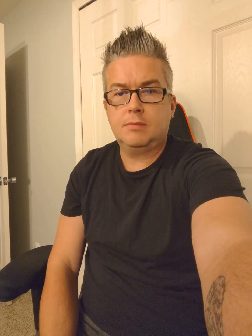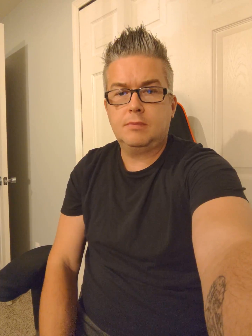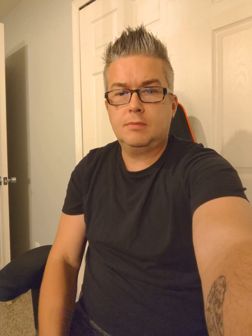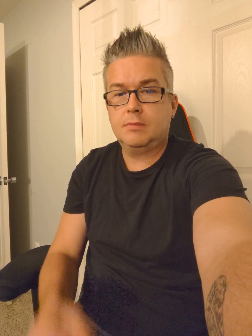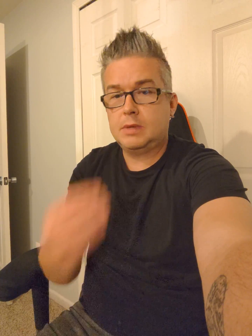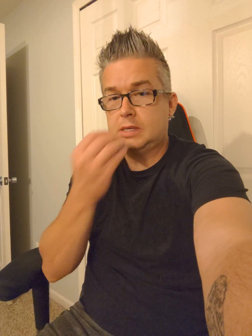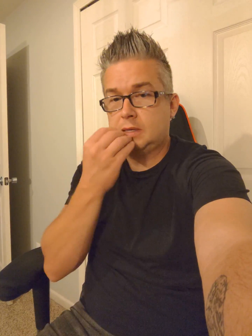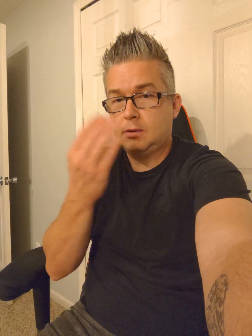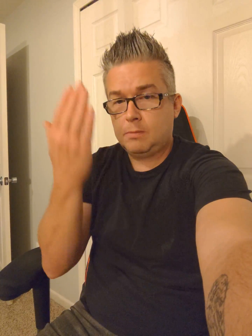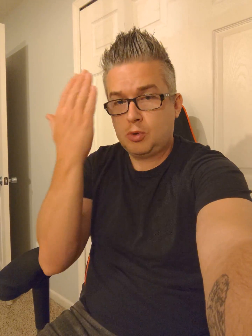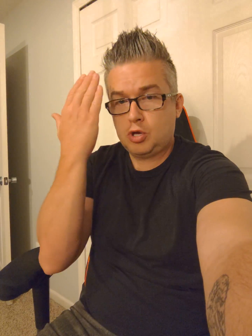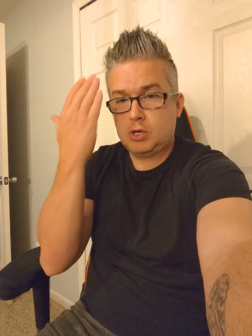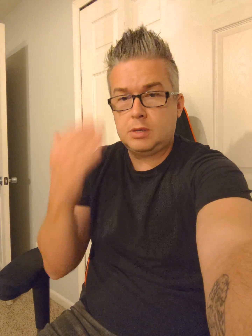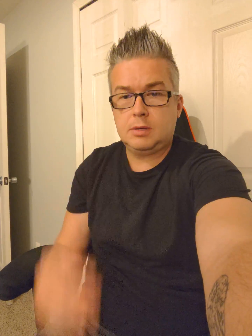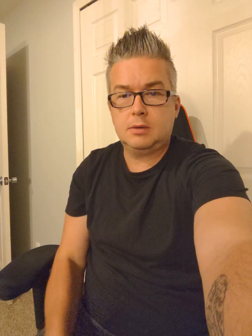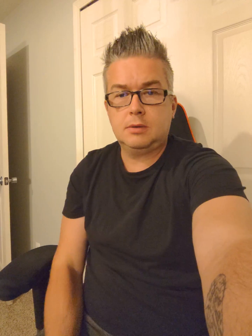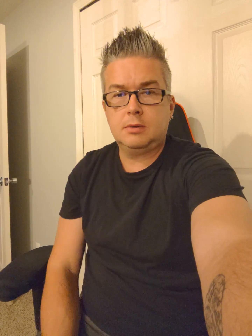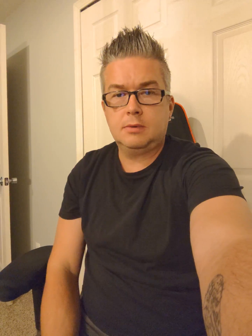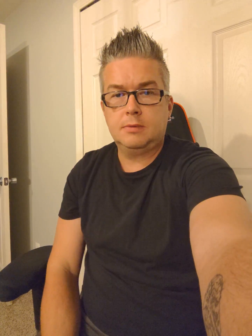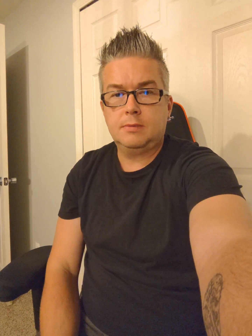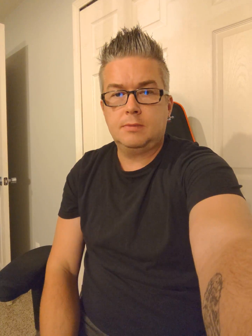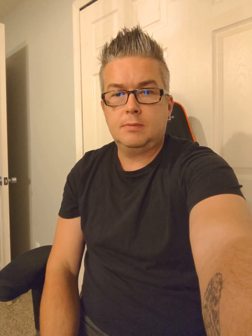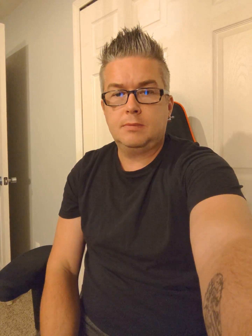breakfast